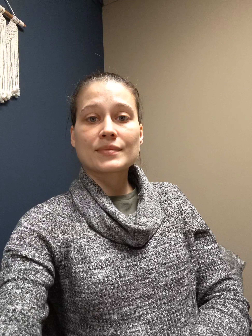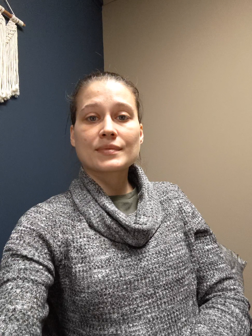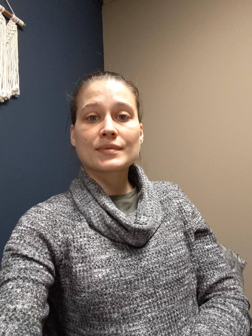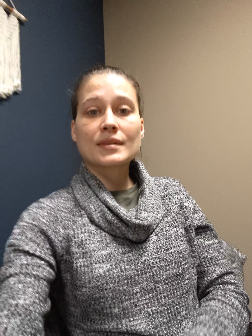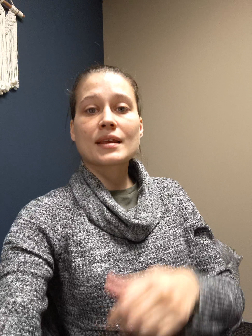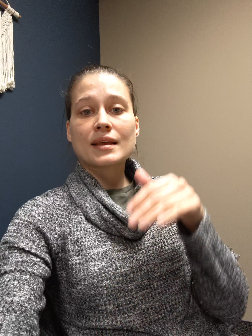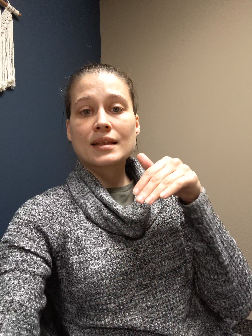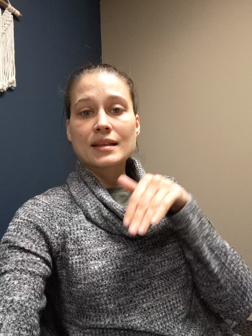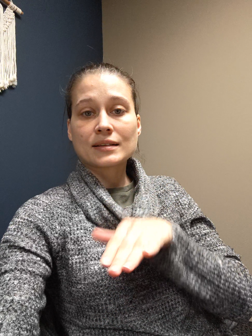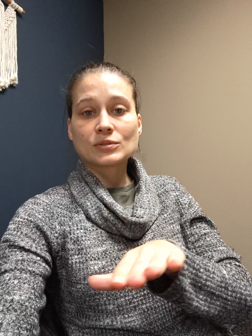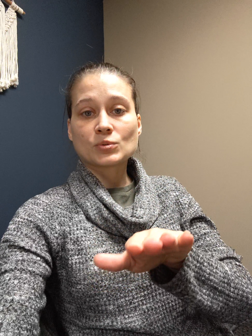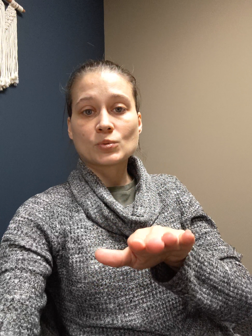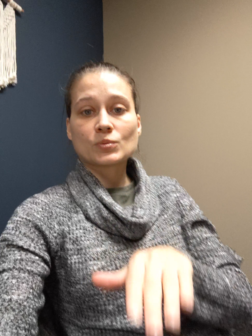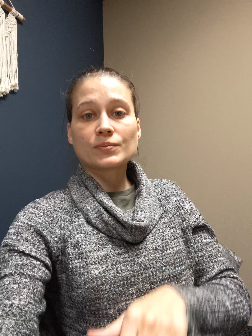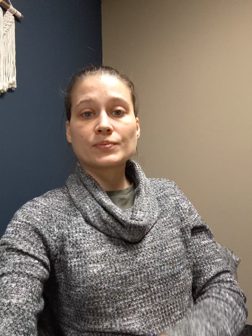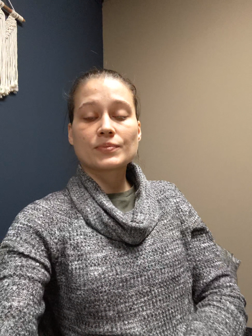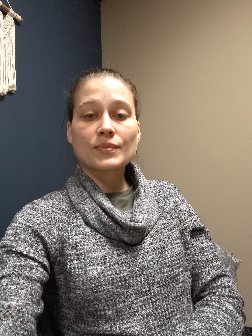into